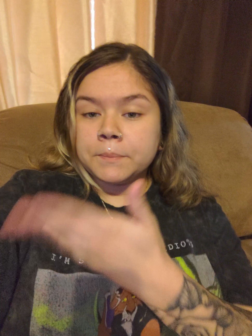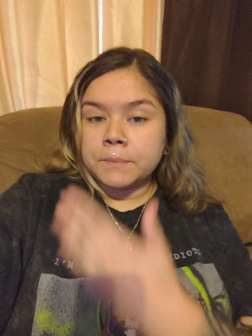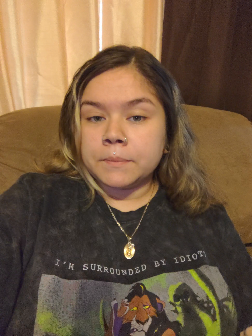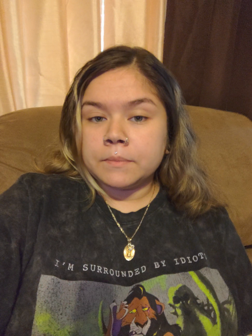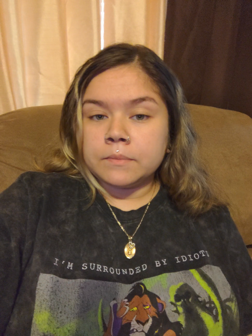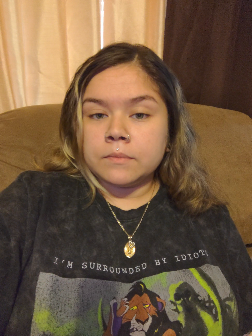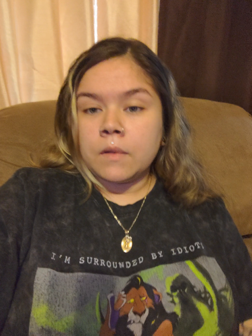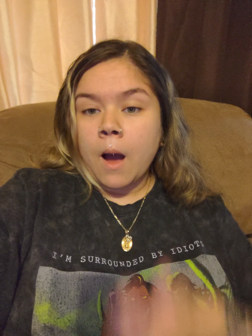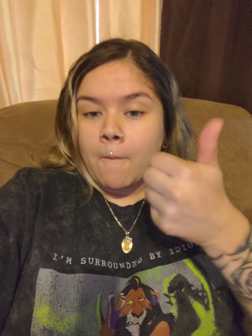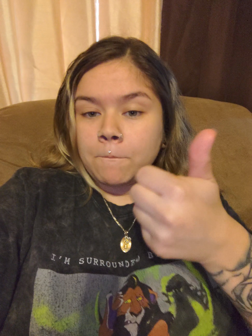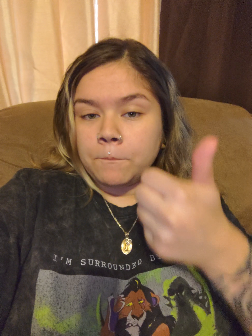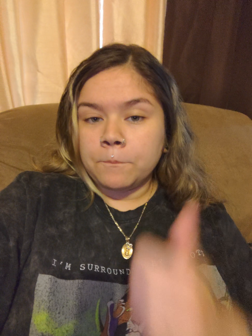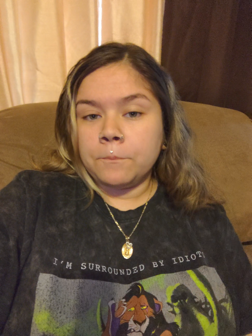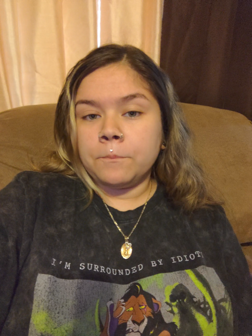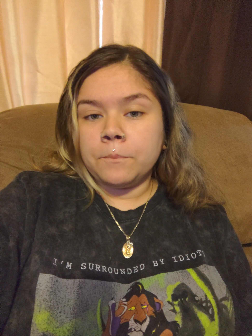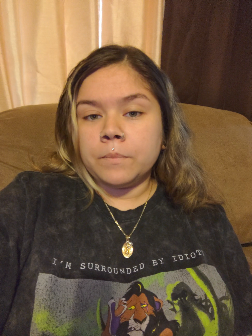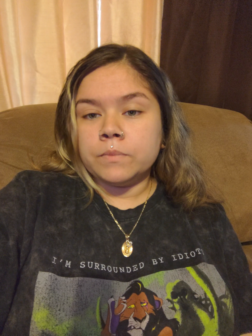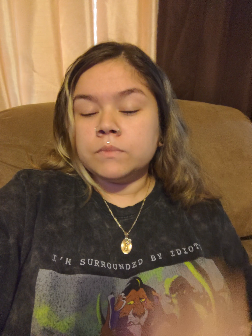help